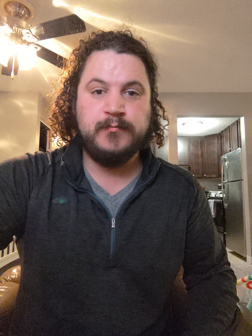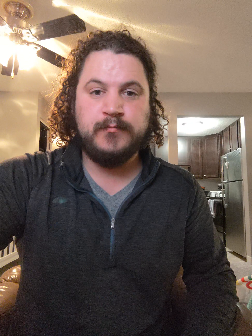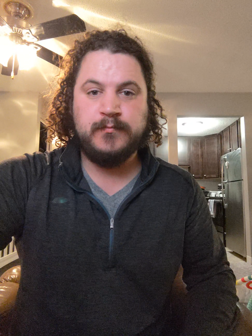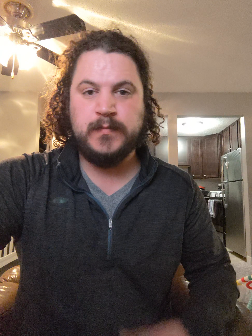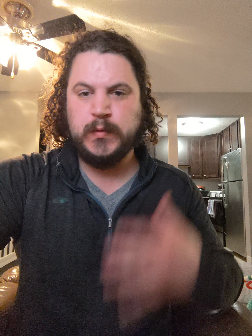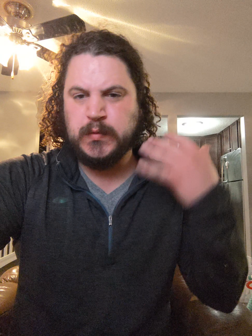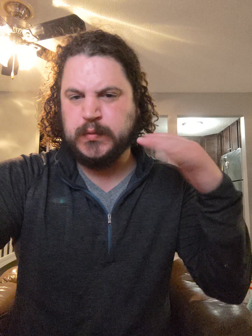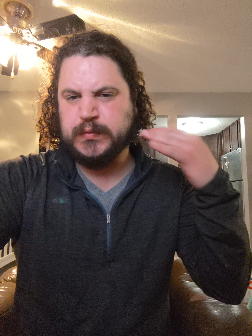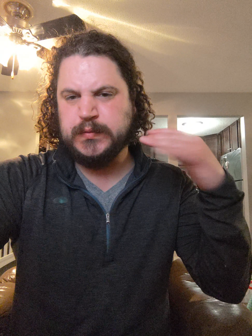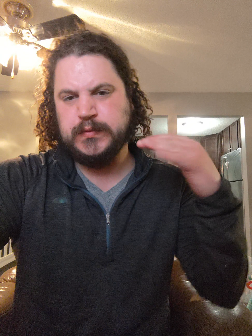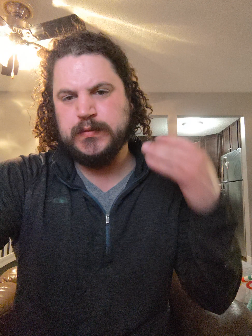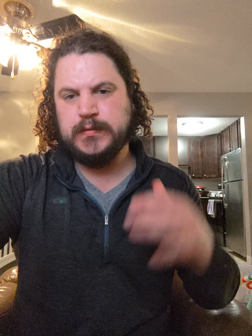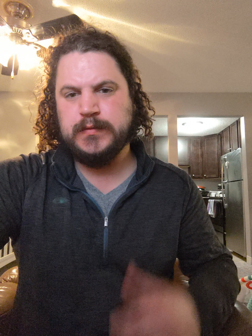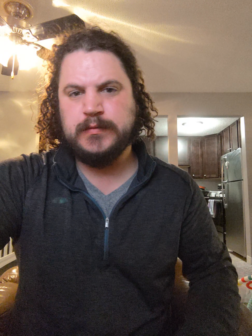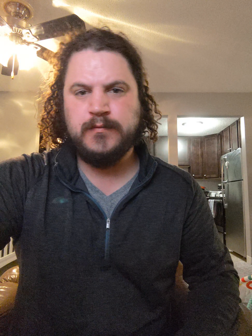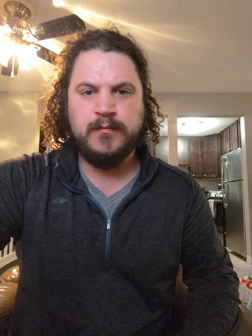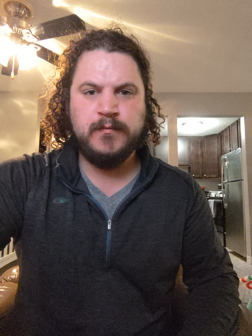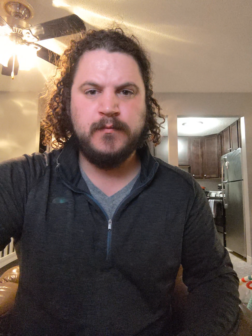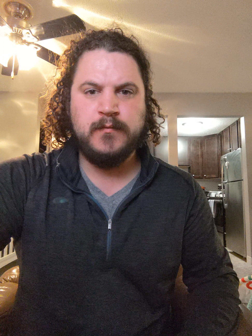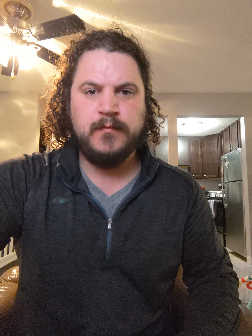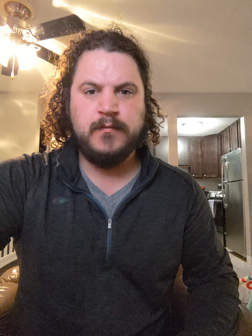noisy